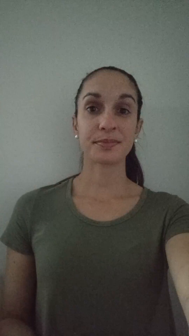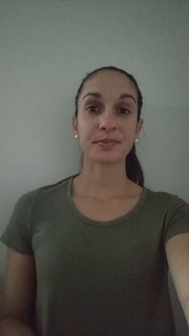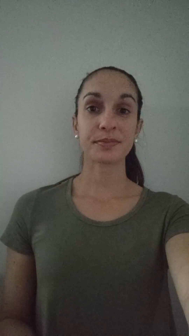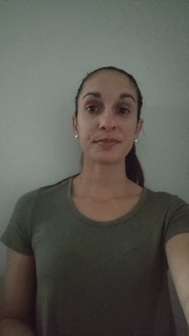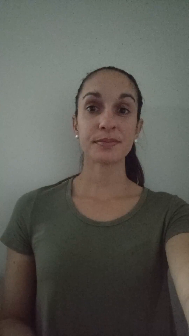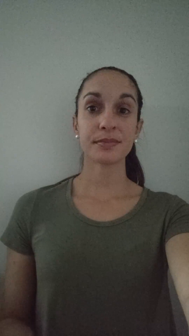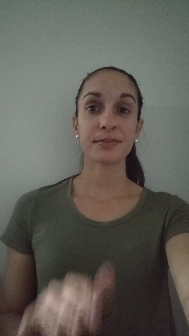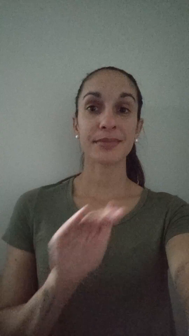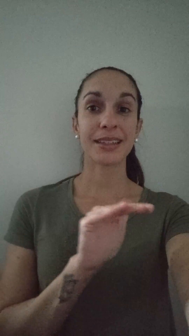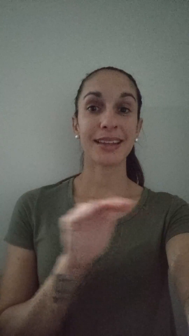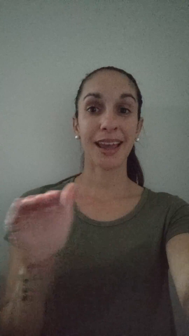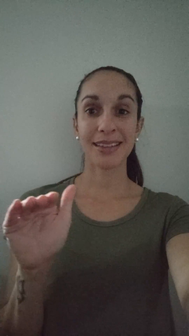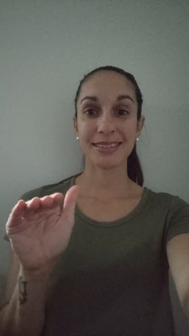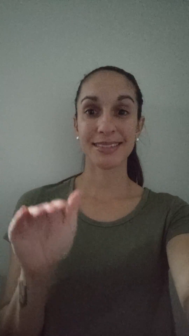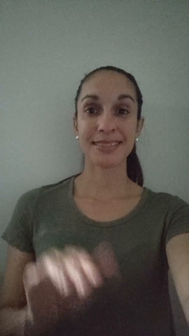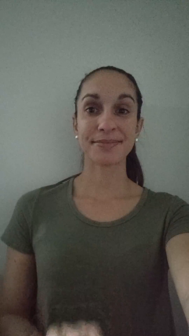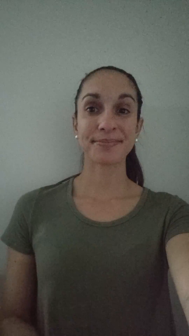nice